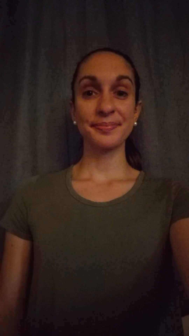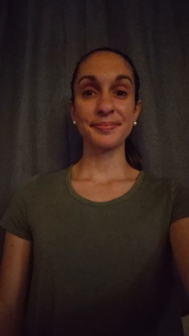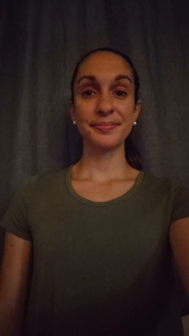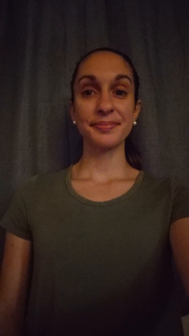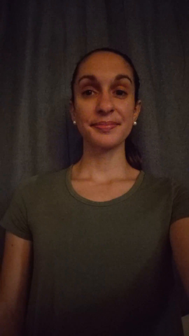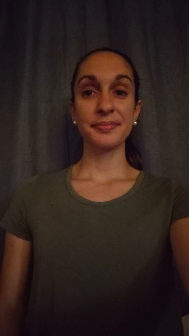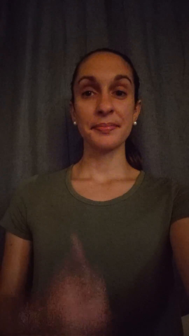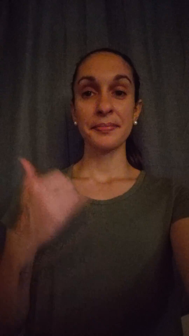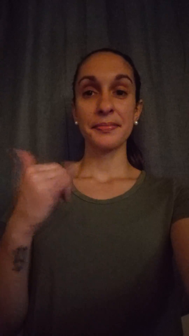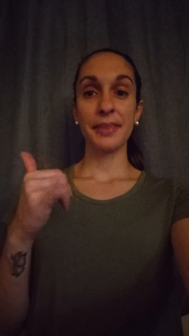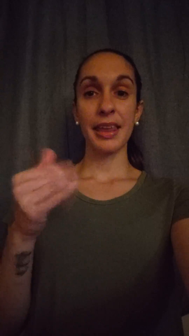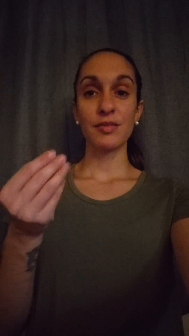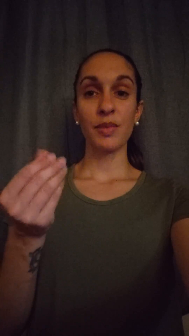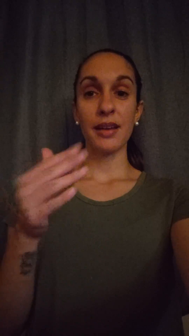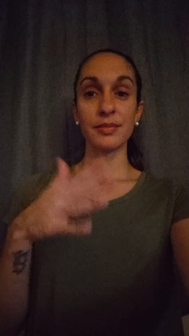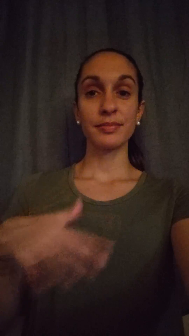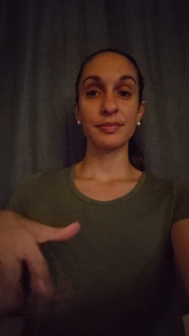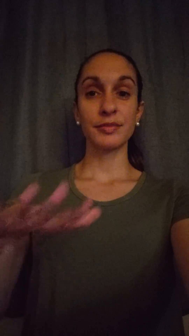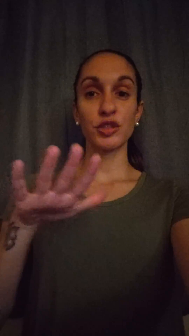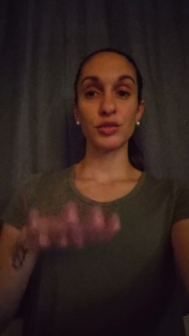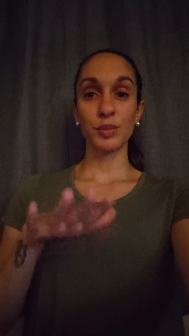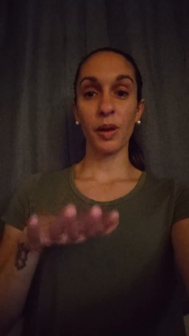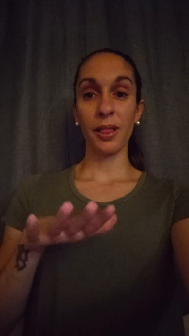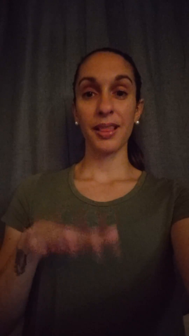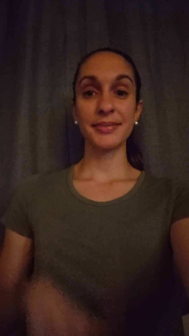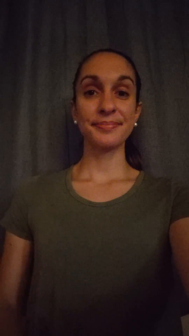playground